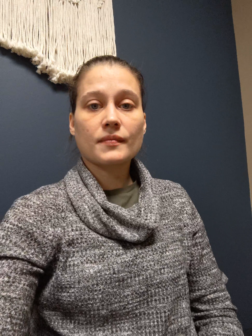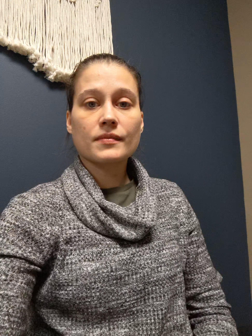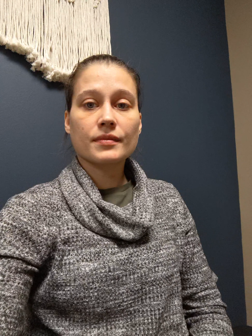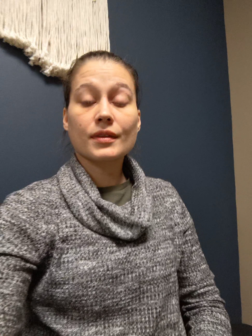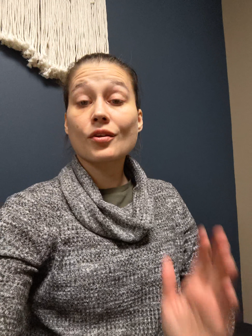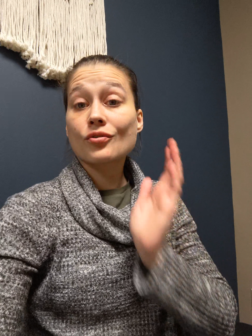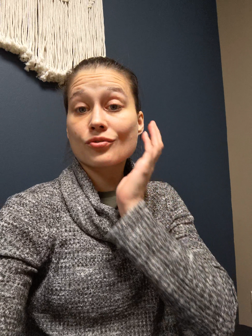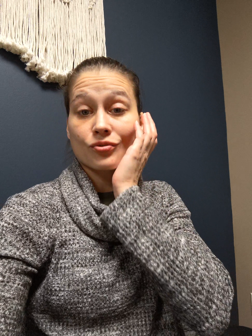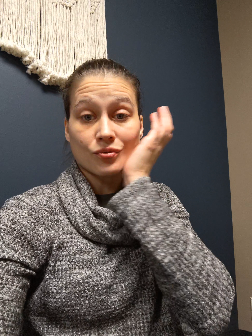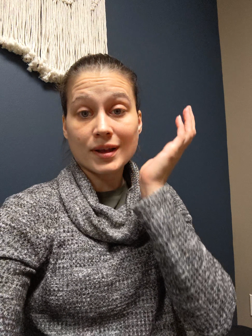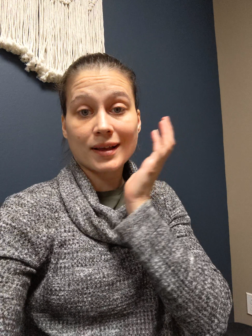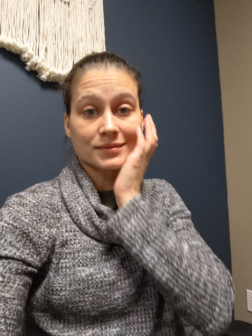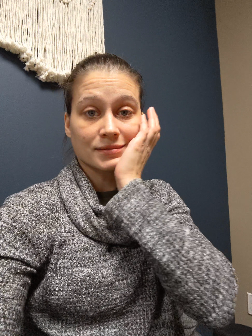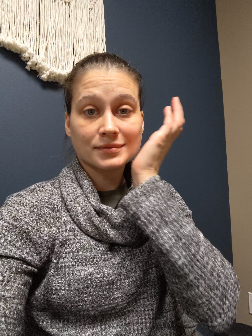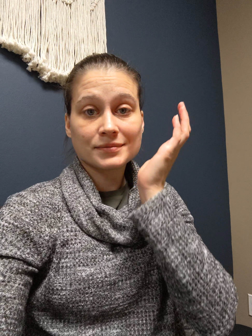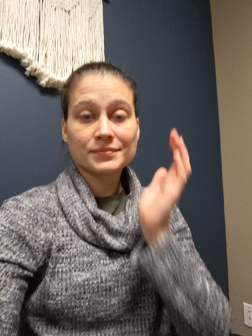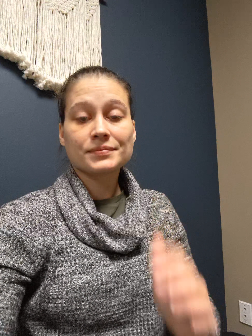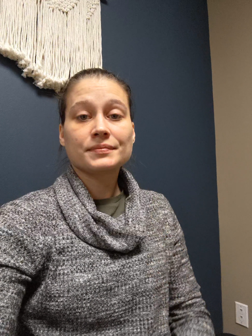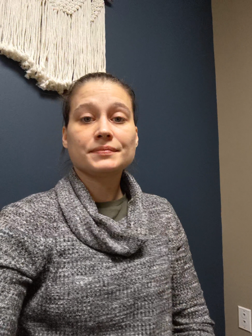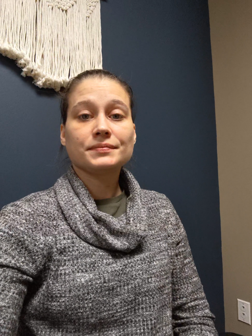grass